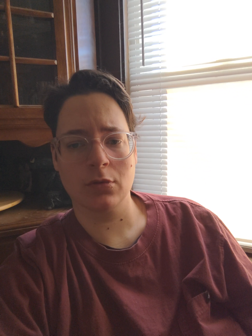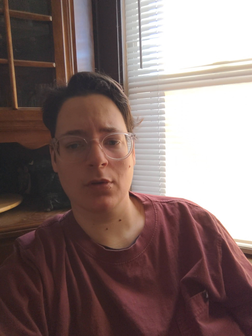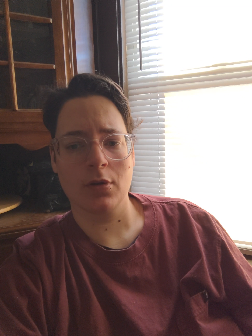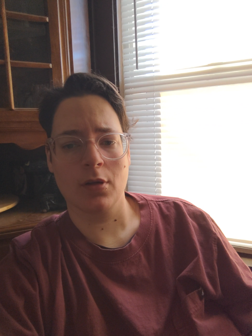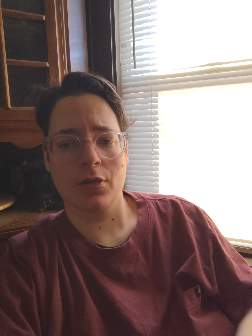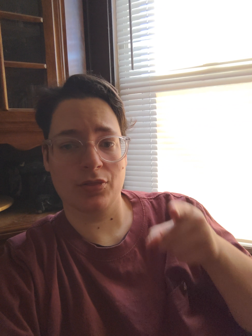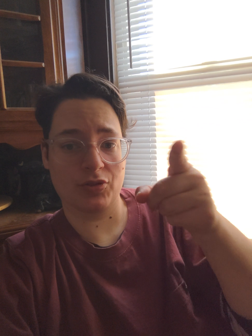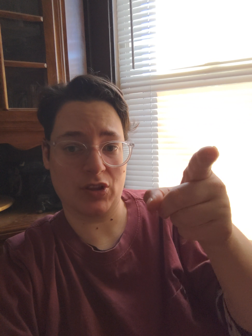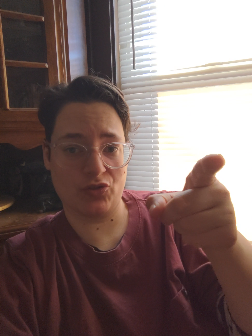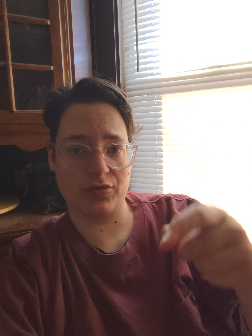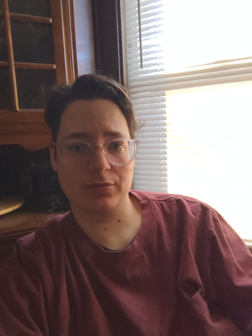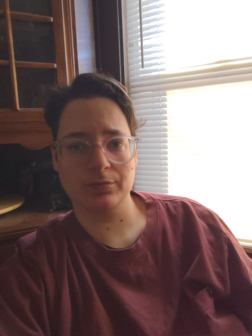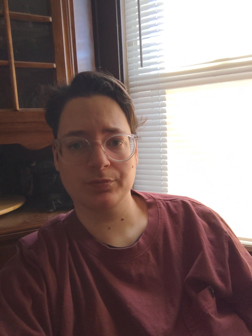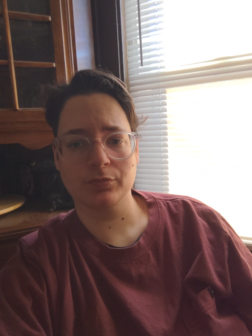there